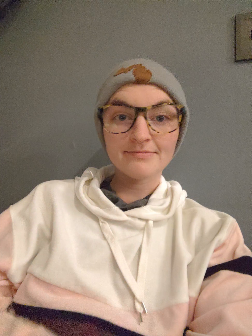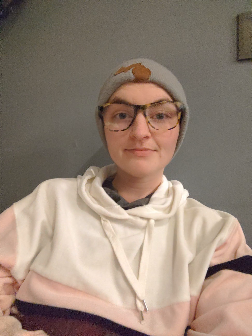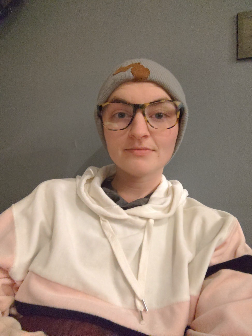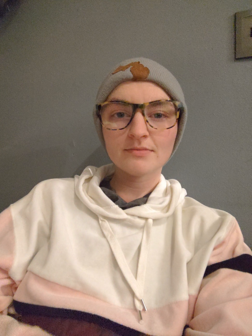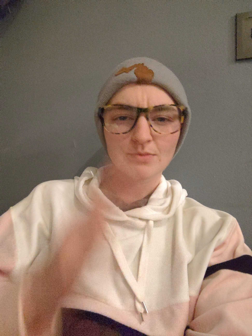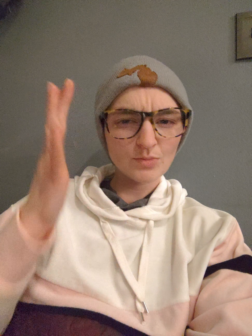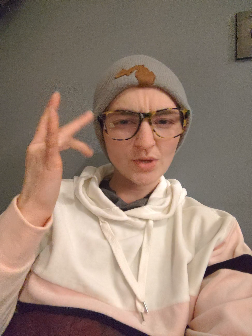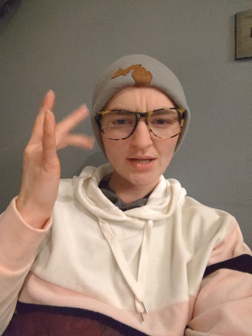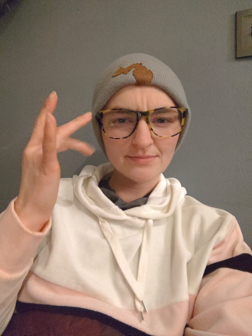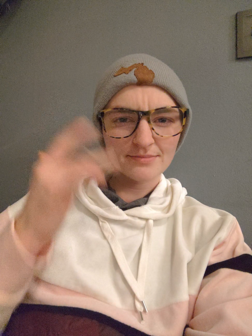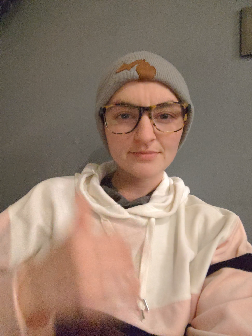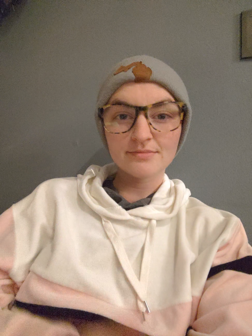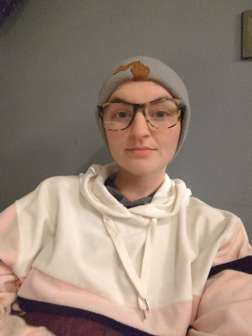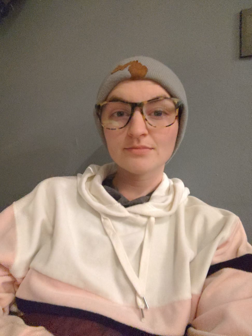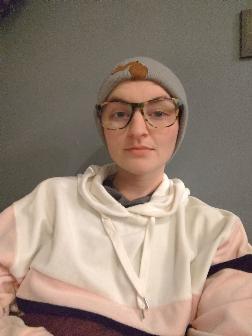why